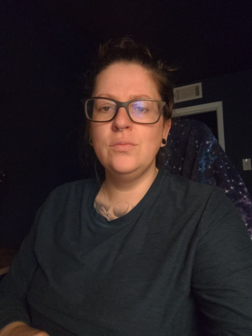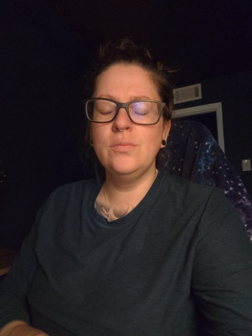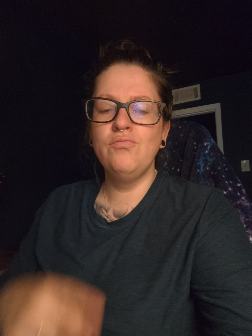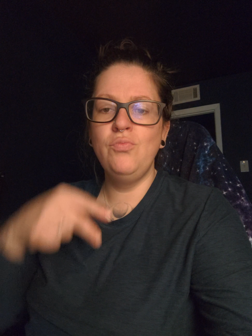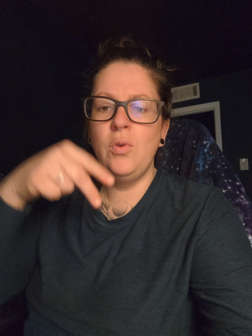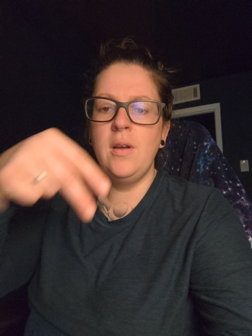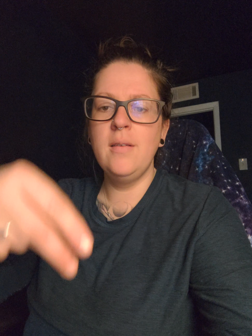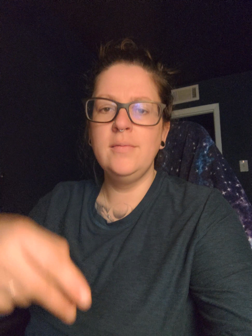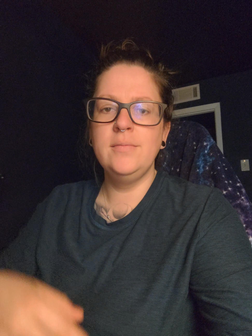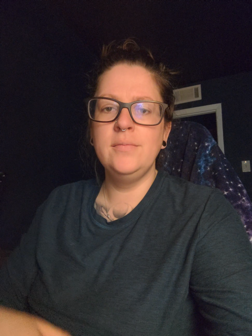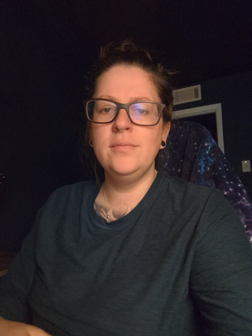ride